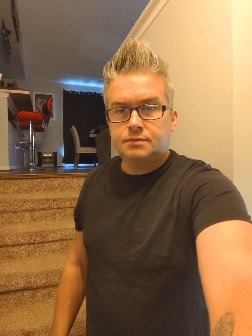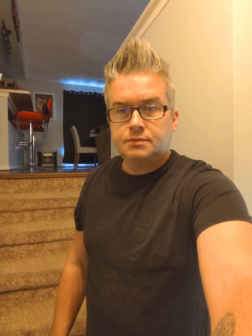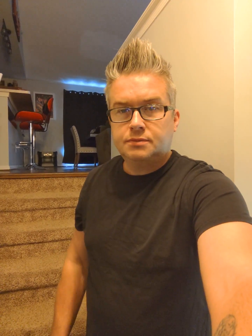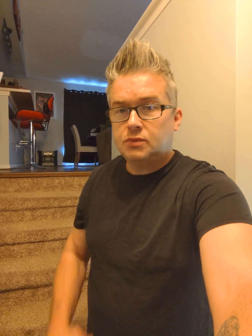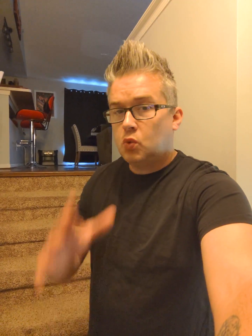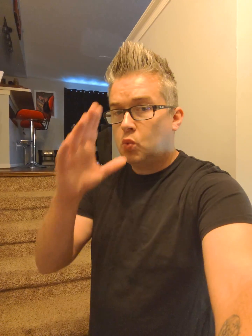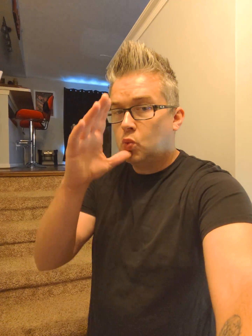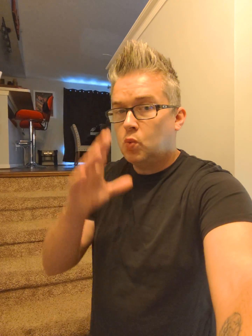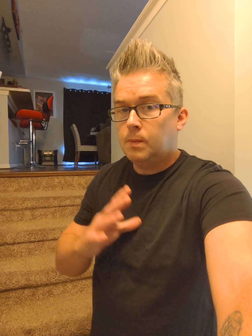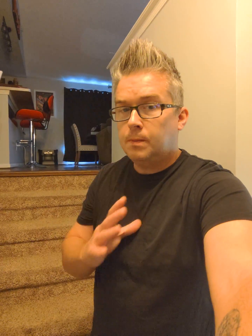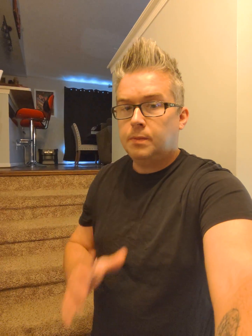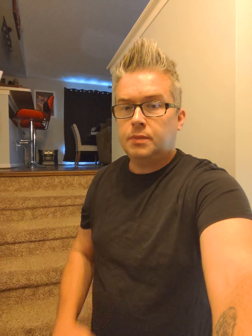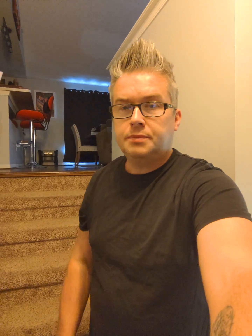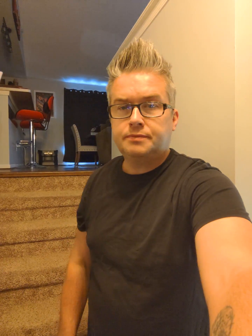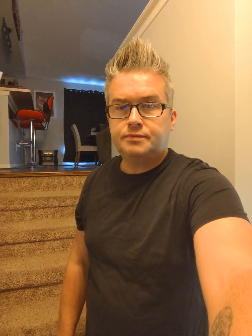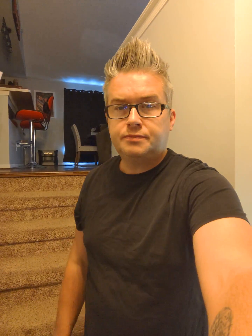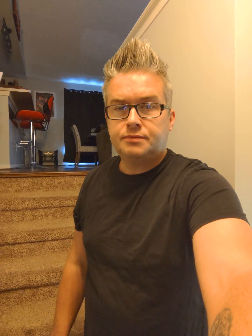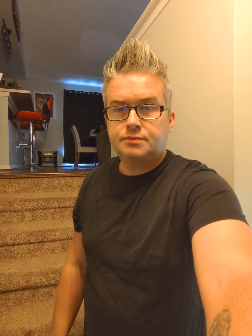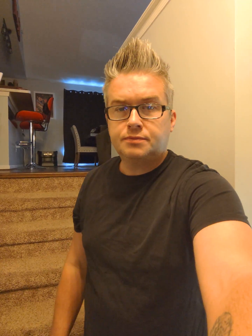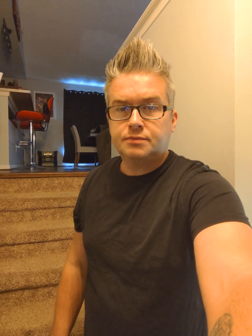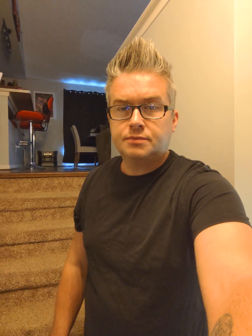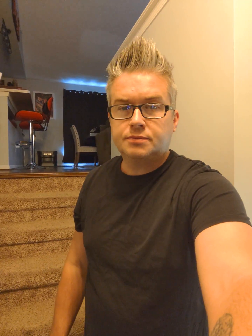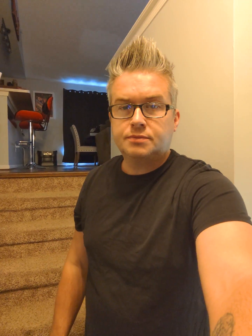lady